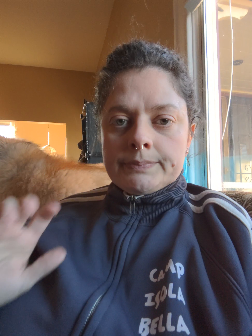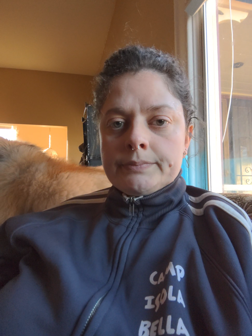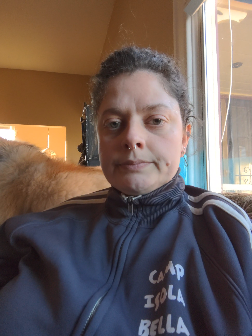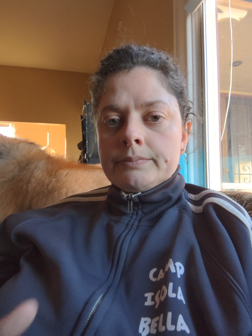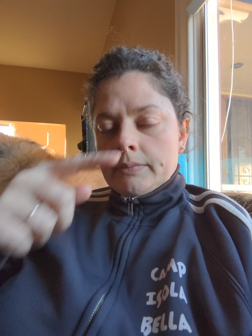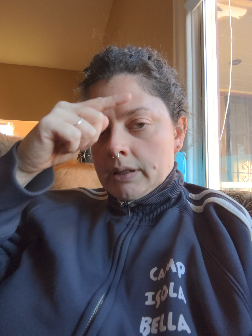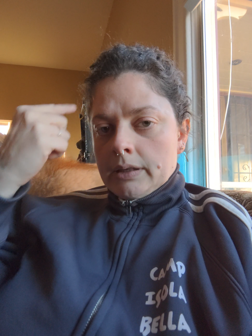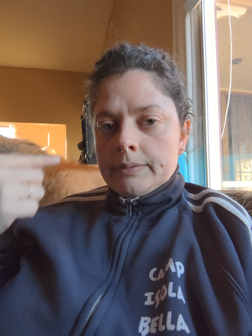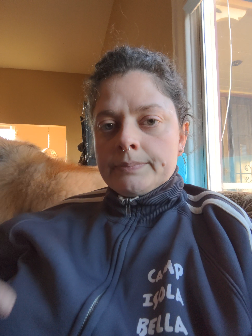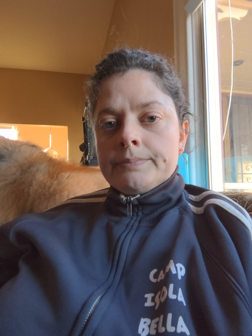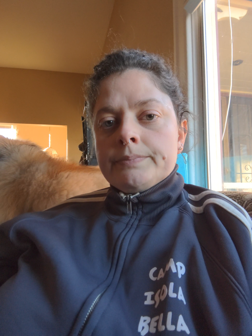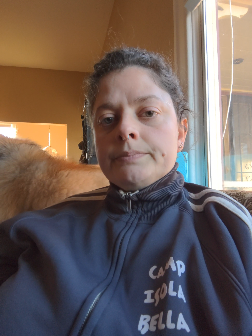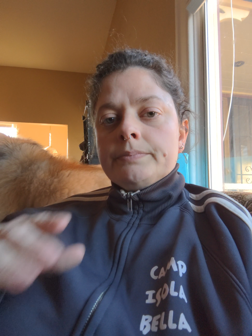black